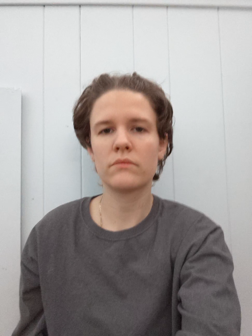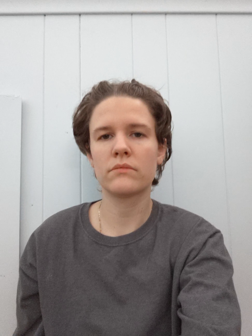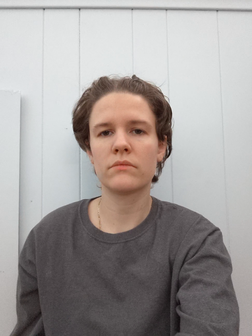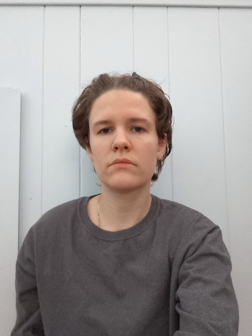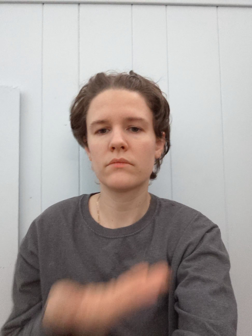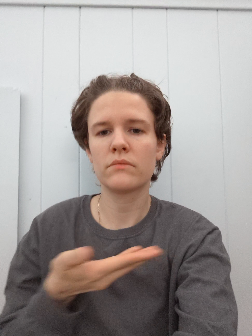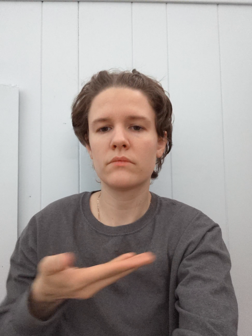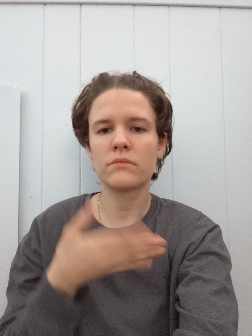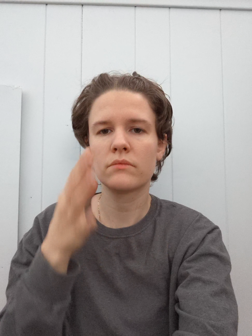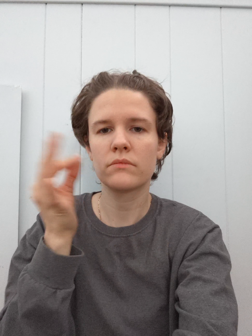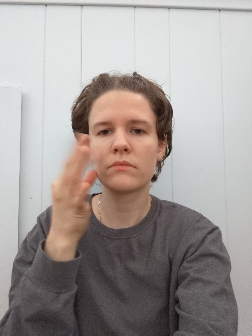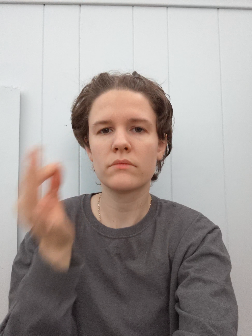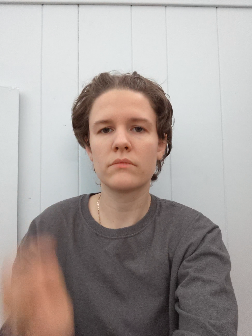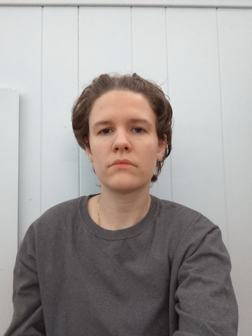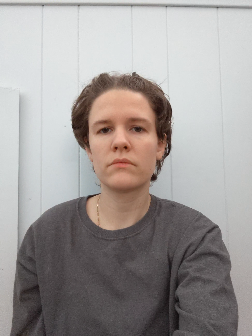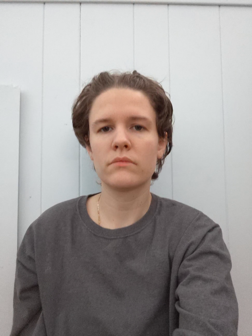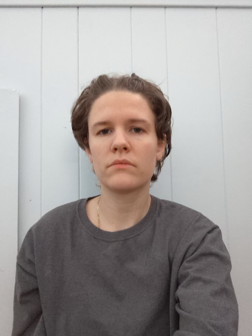kitty